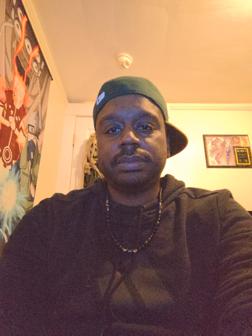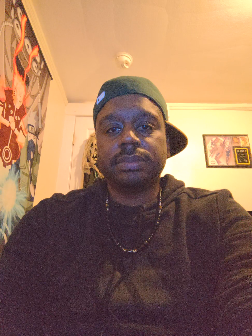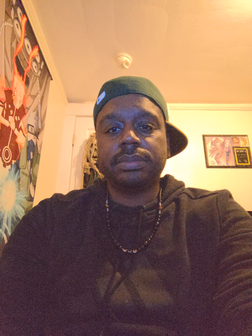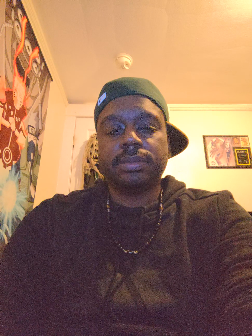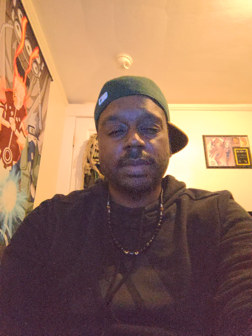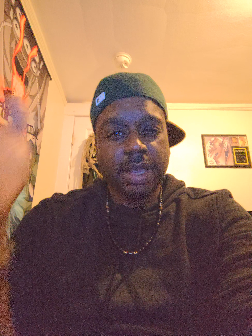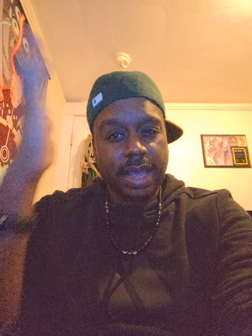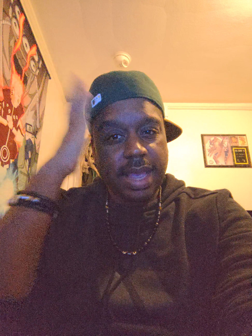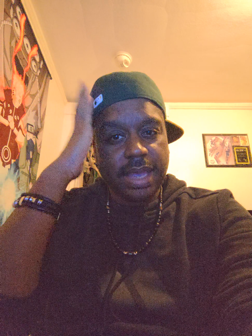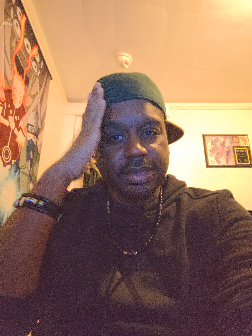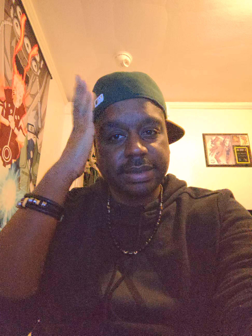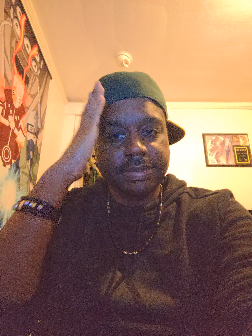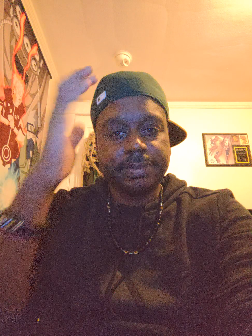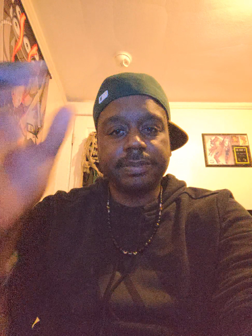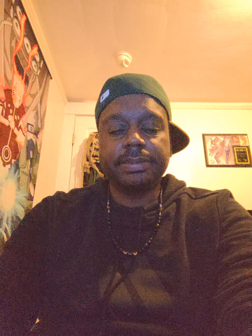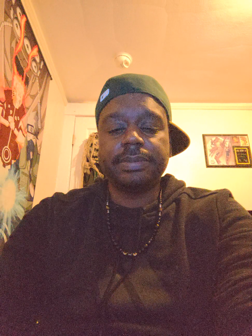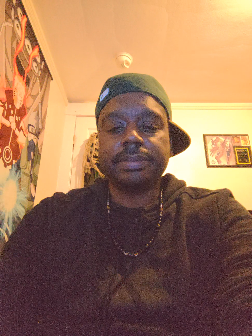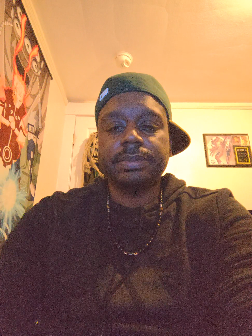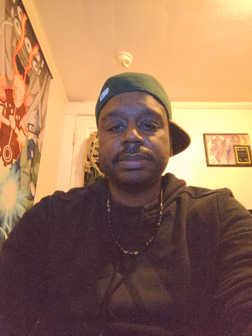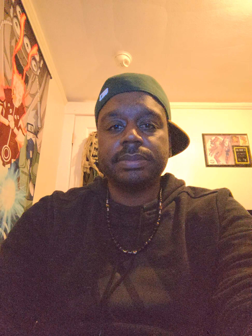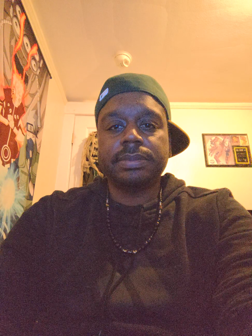hat